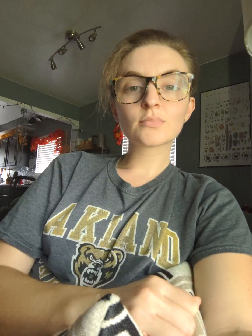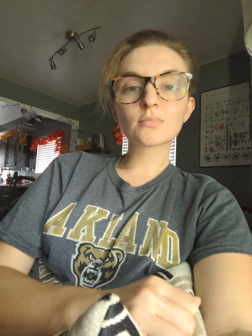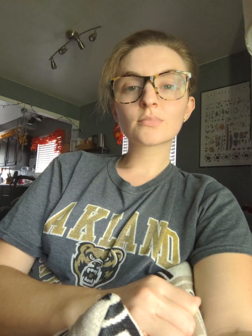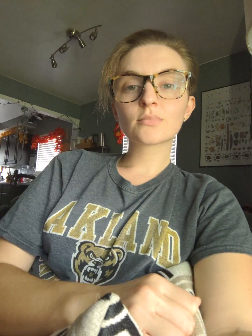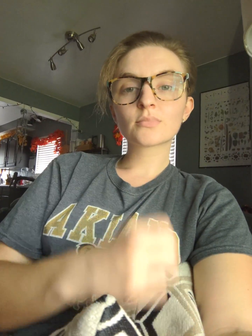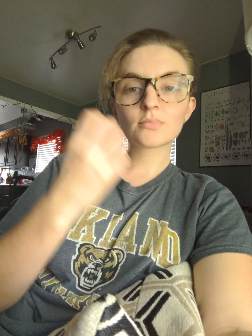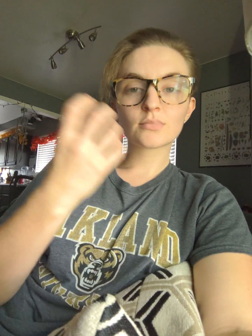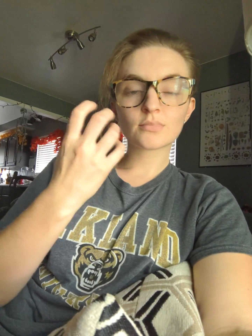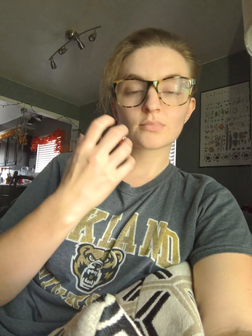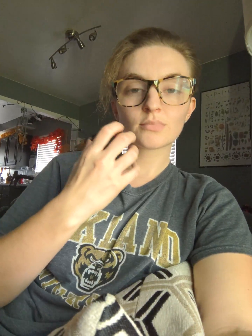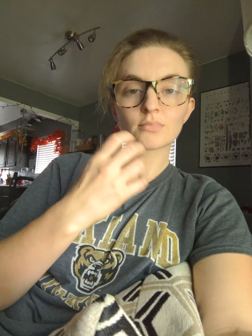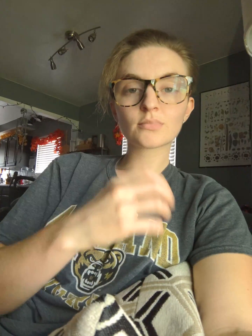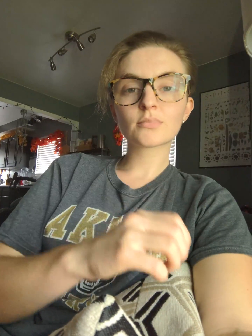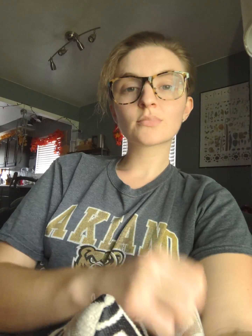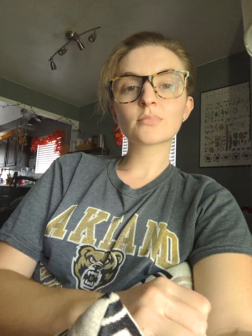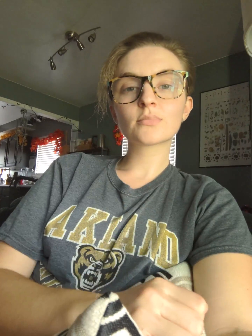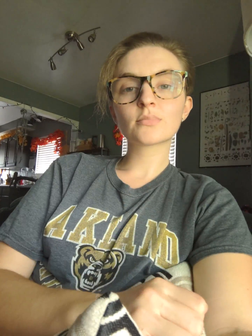shake